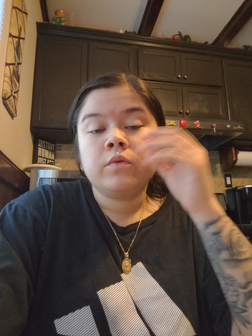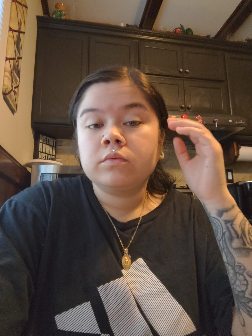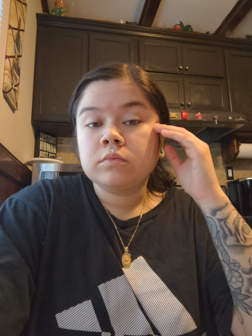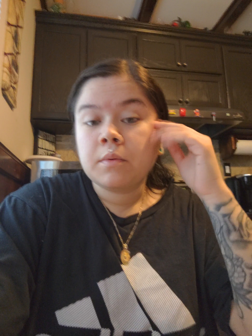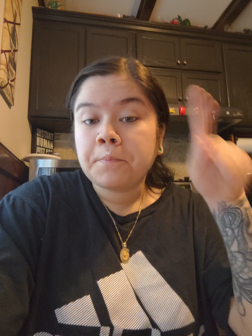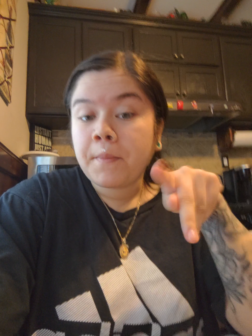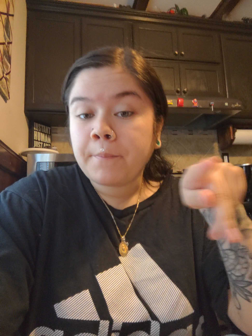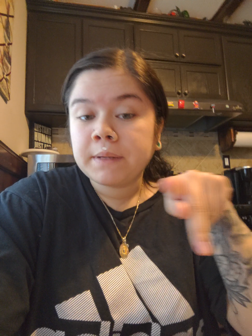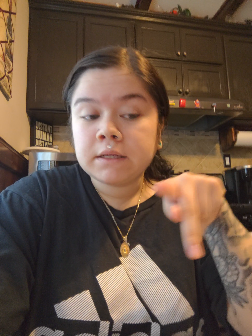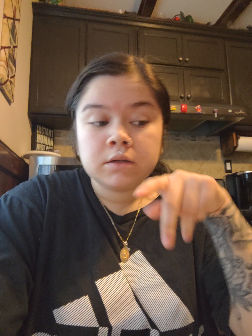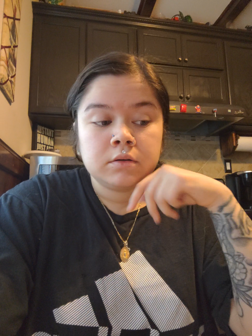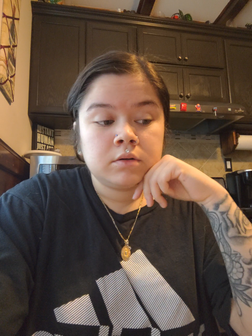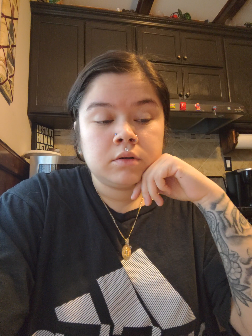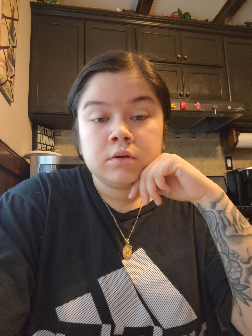puppy